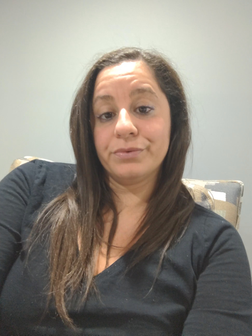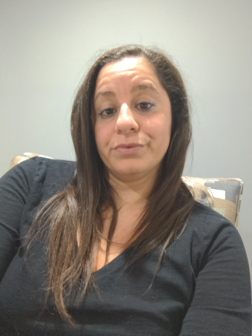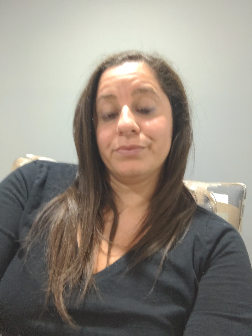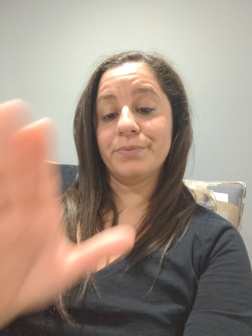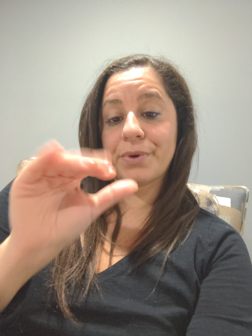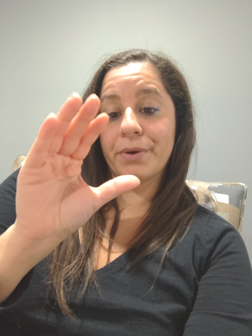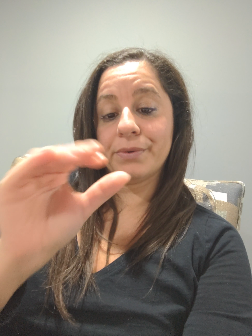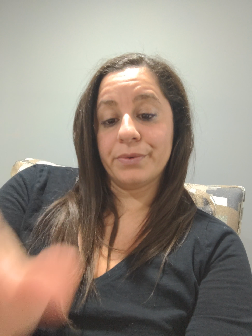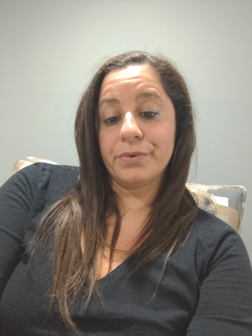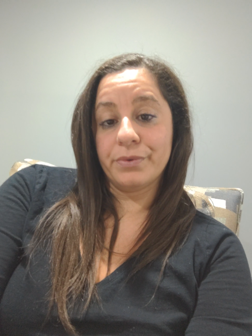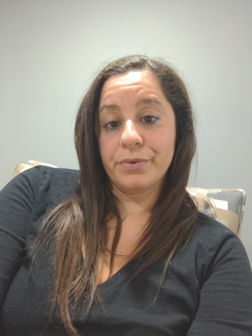bye